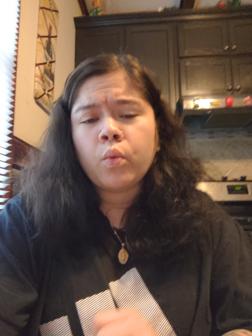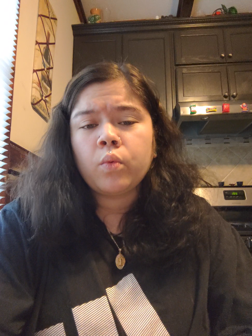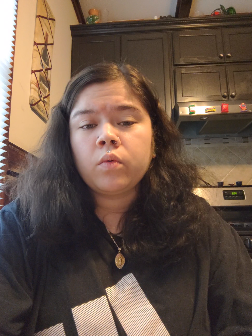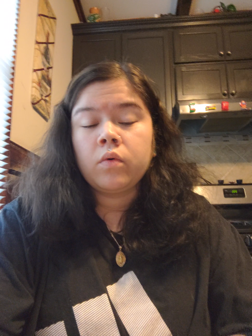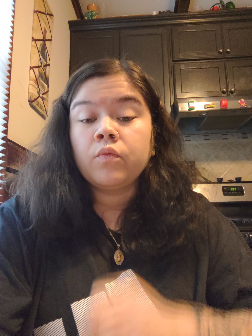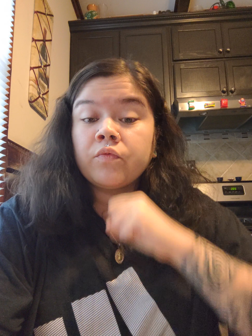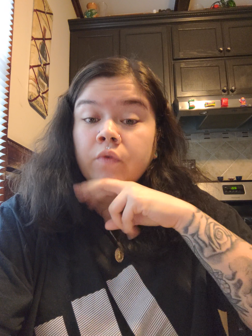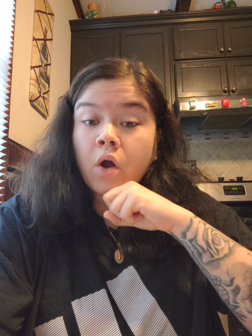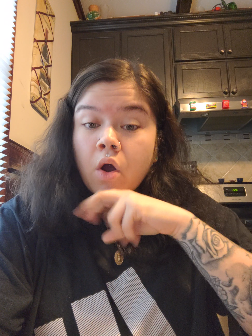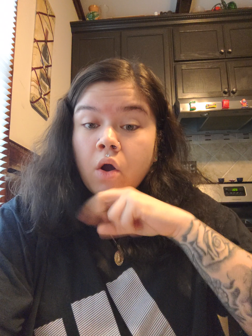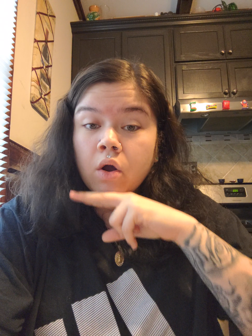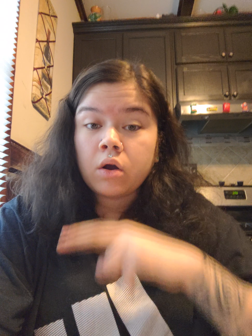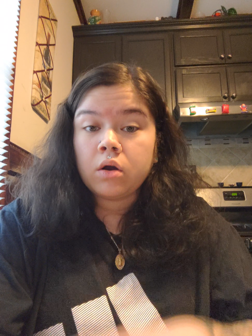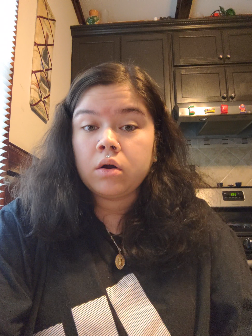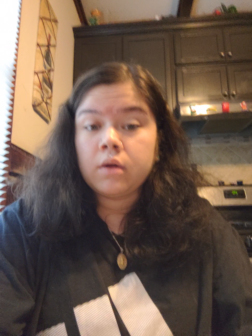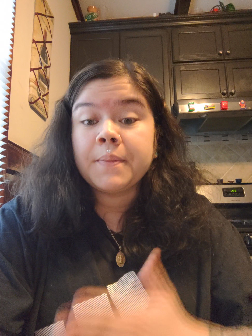frog